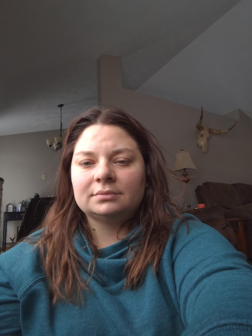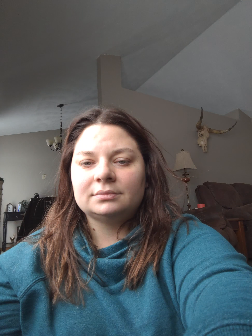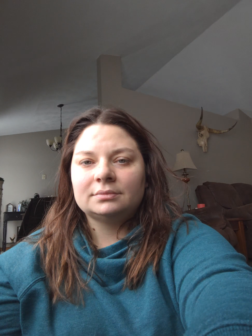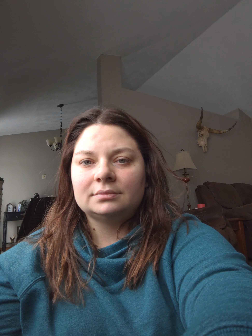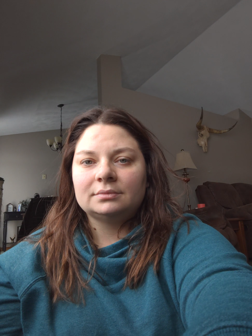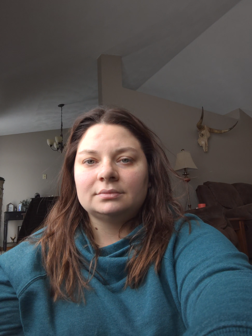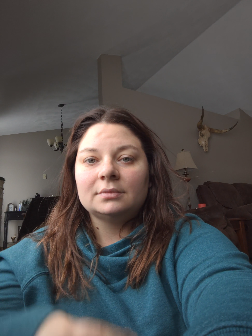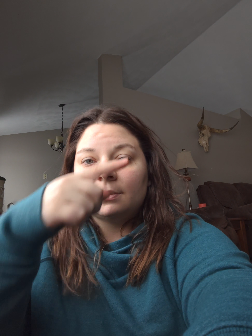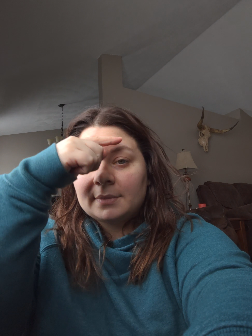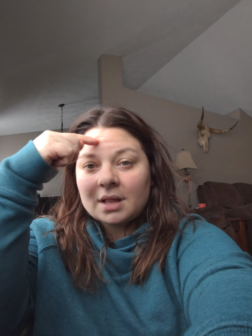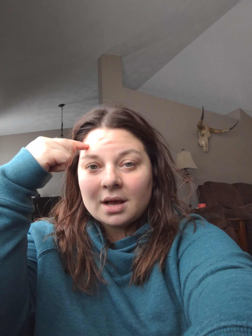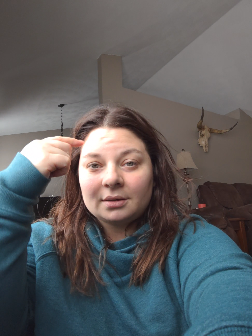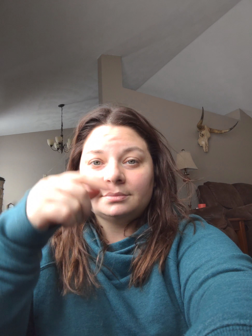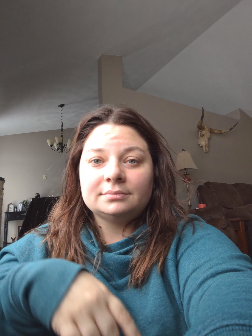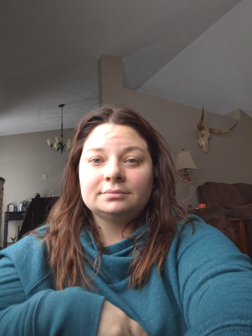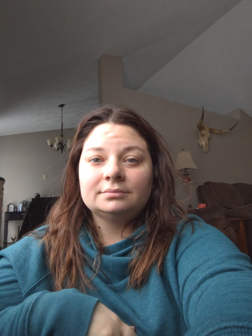black